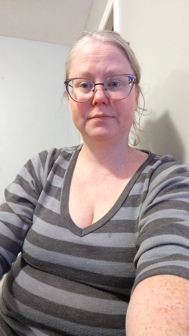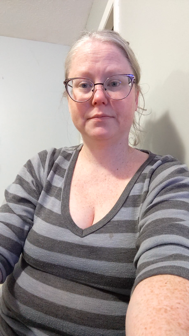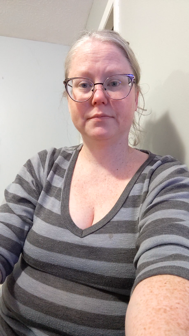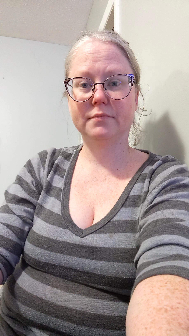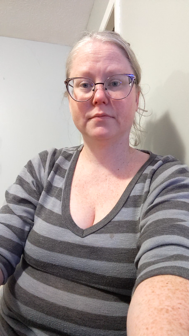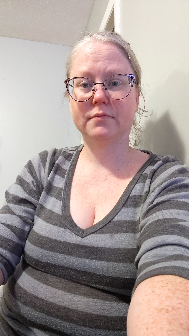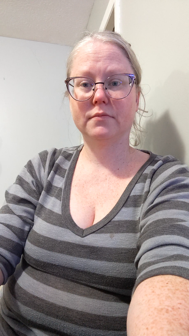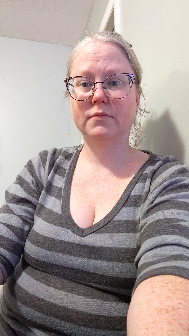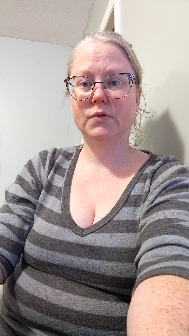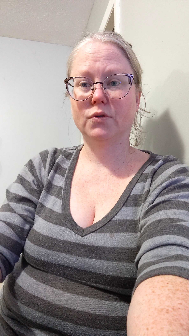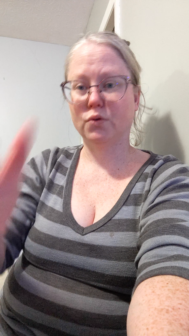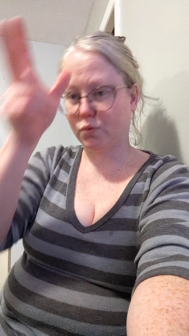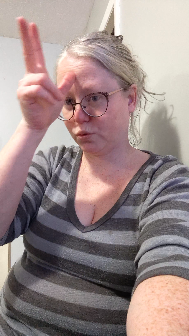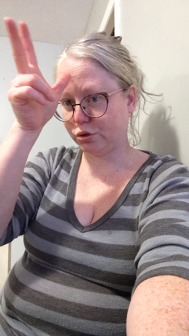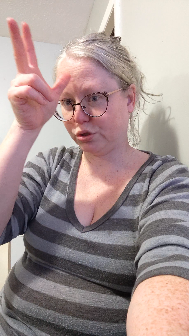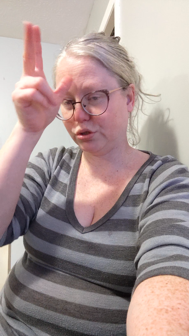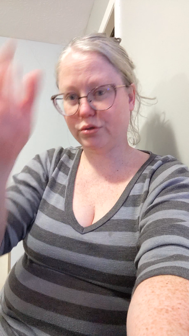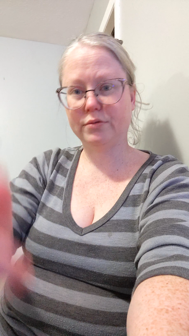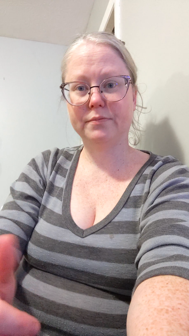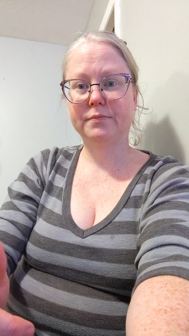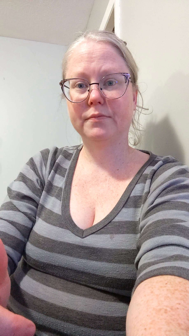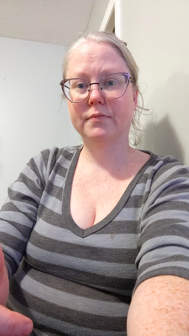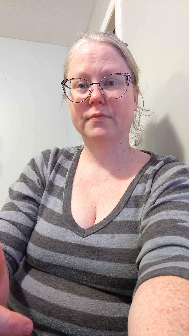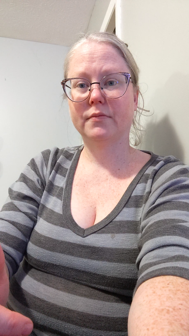rooster